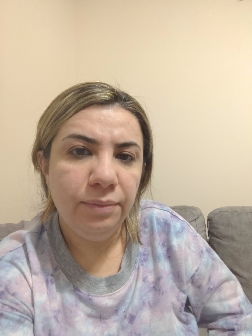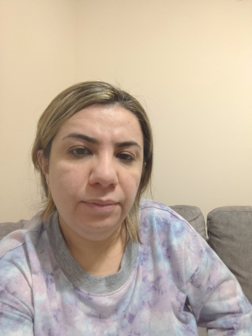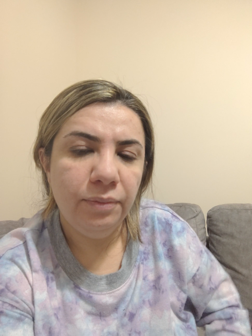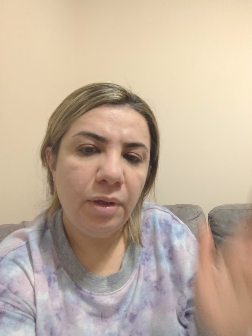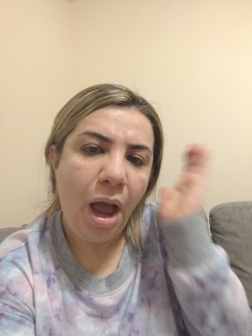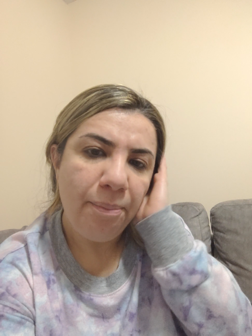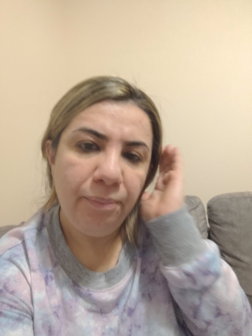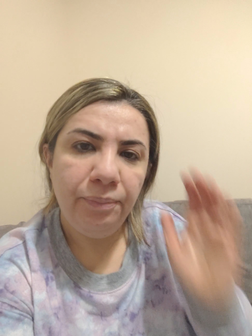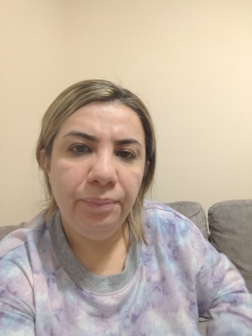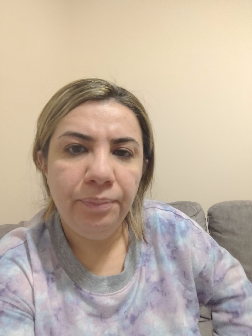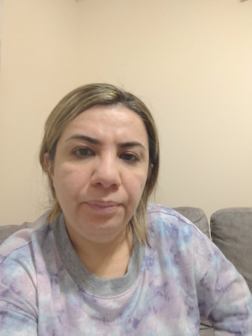bed